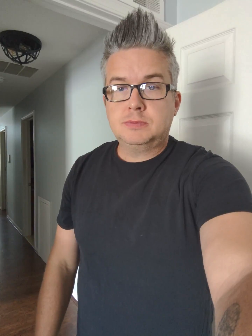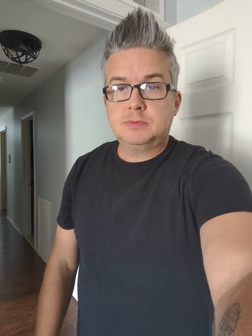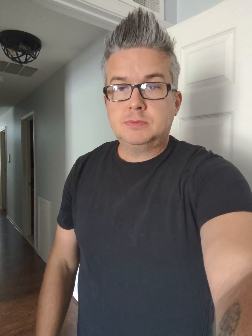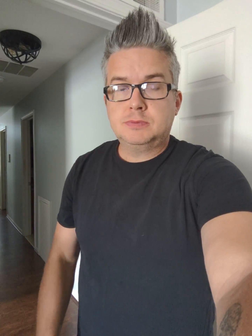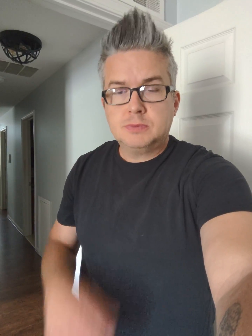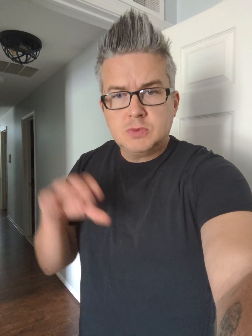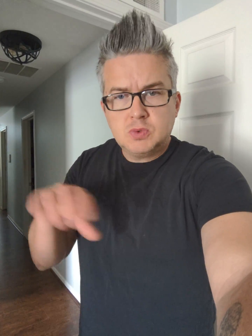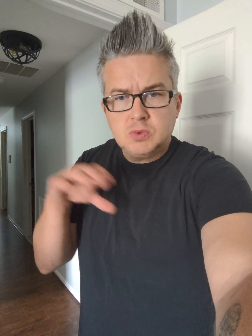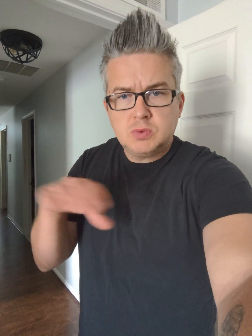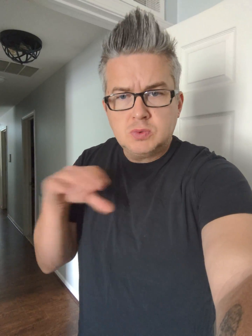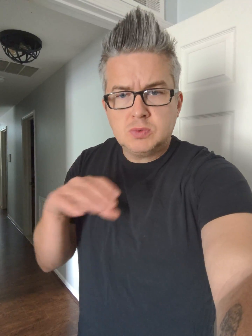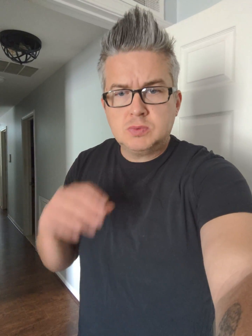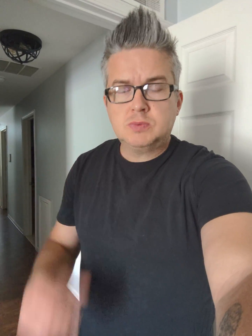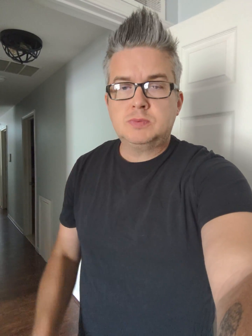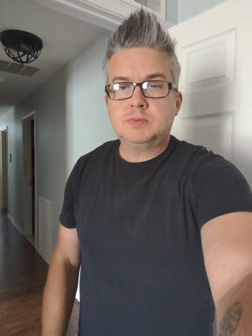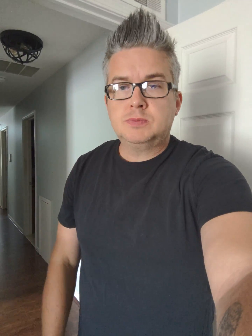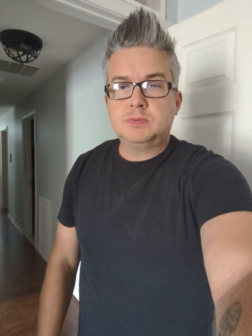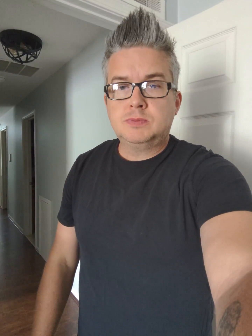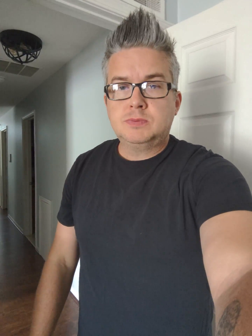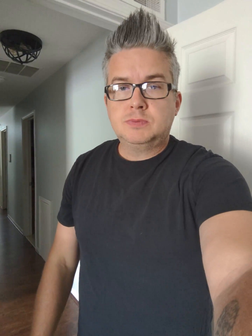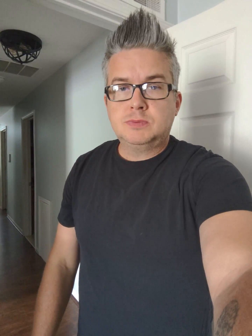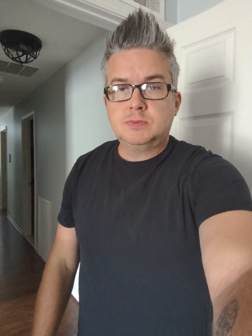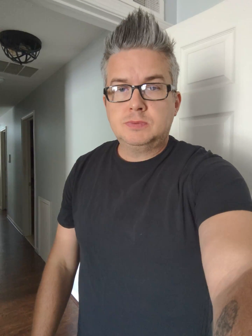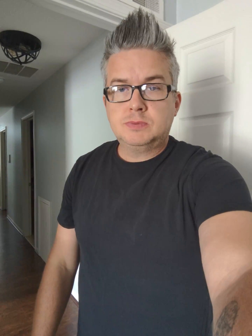does